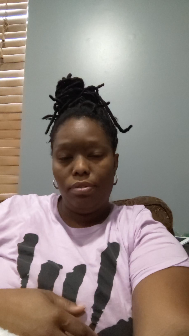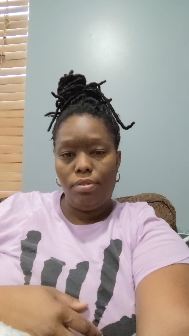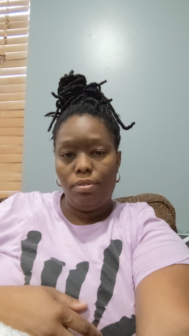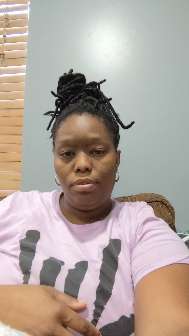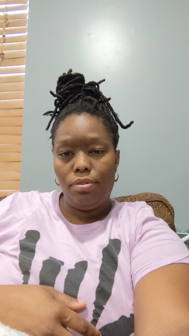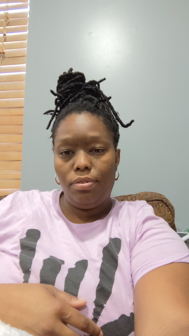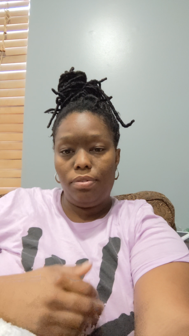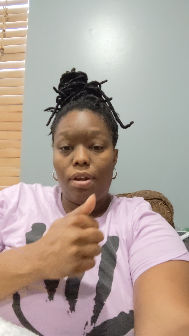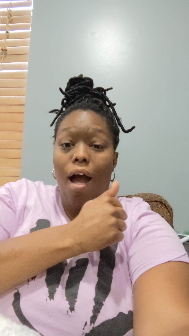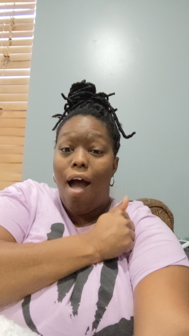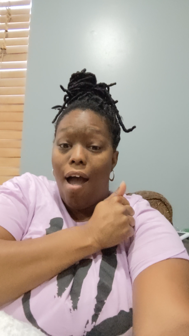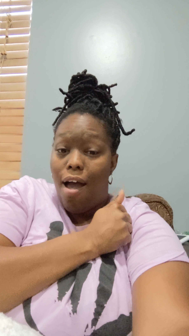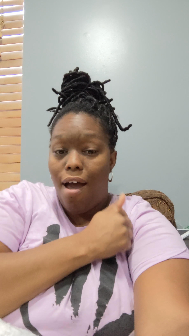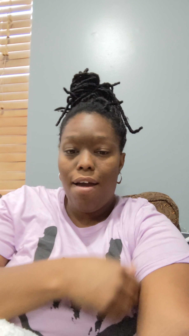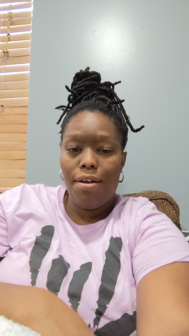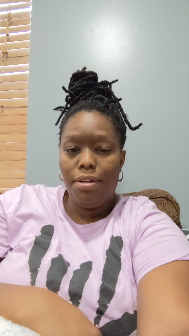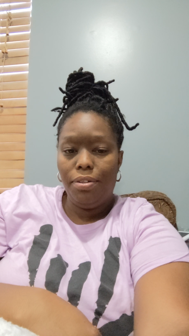hug